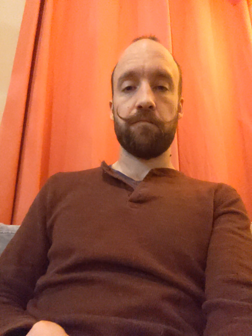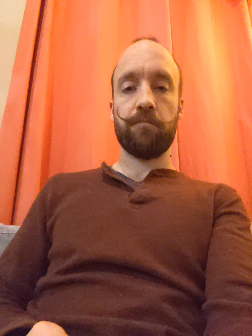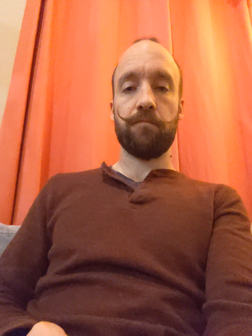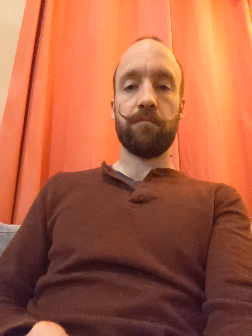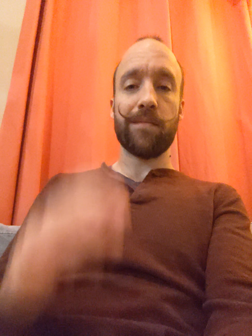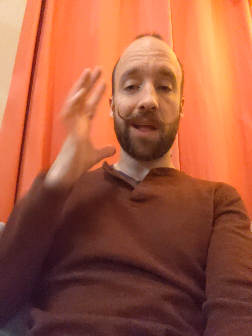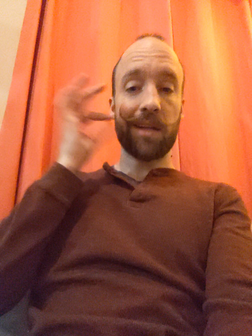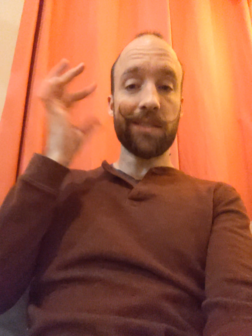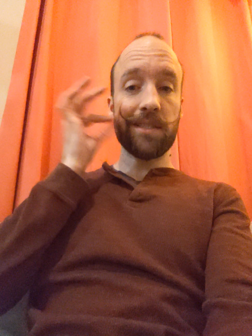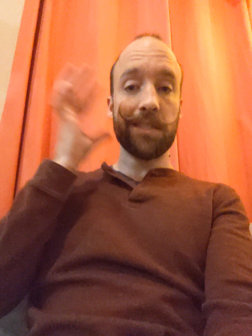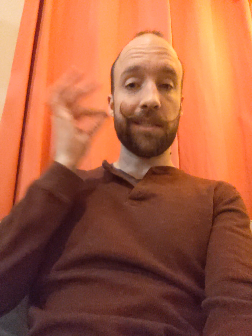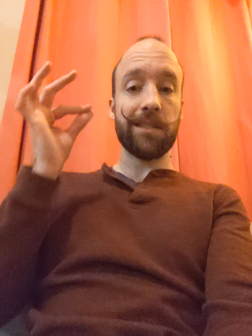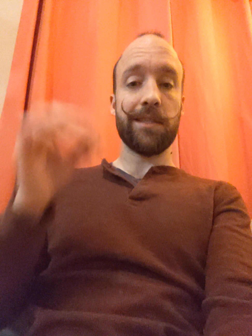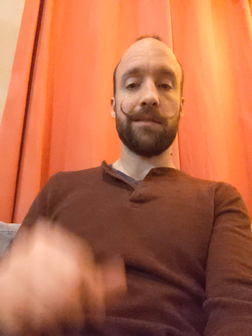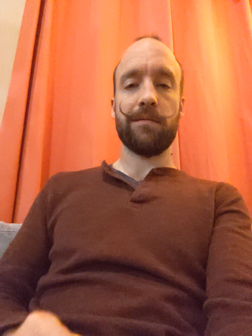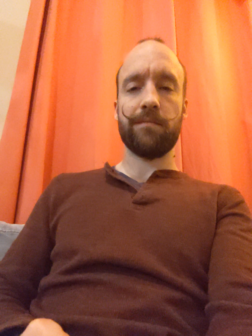cat